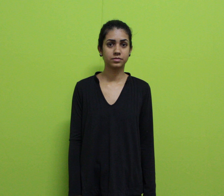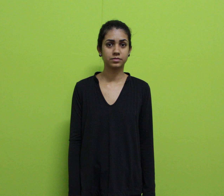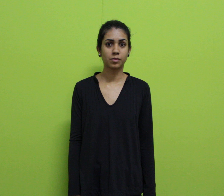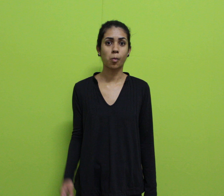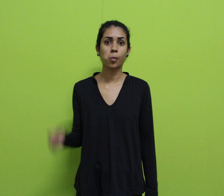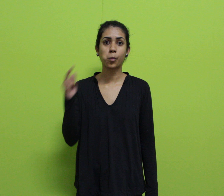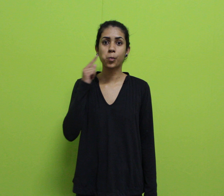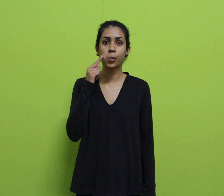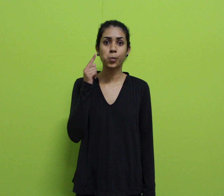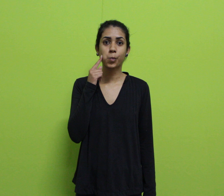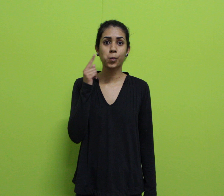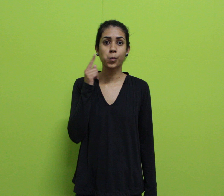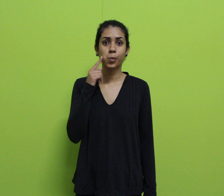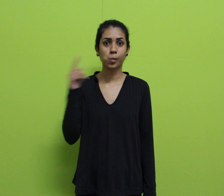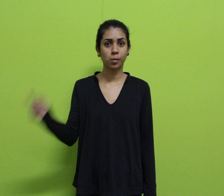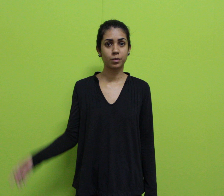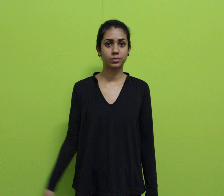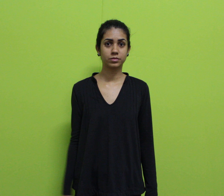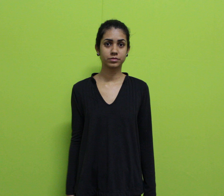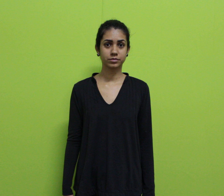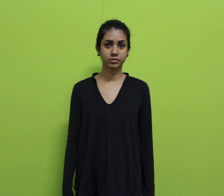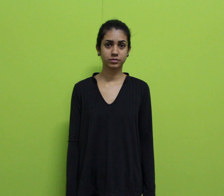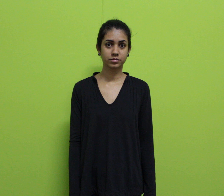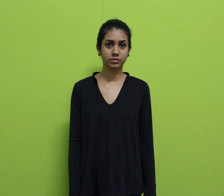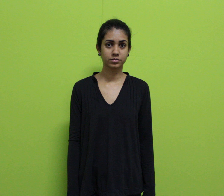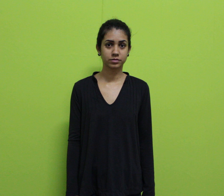bala